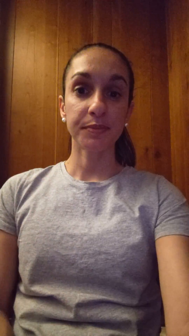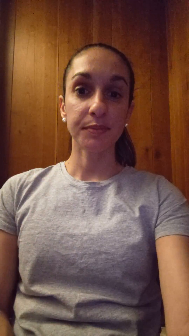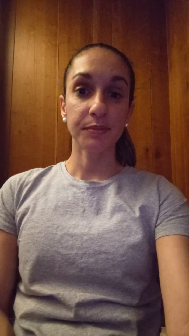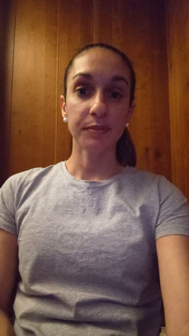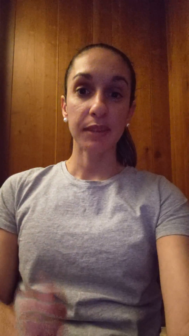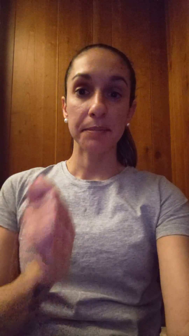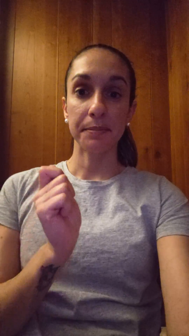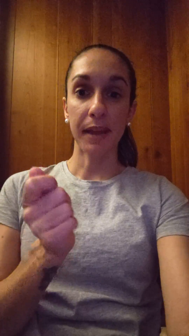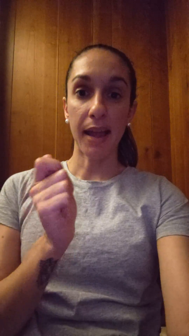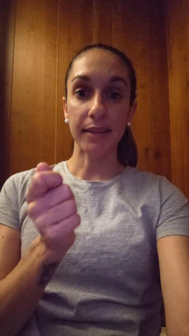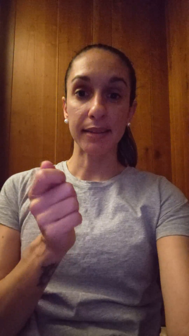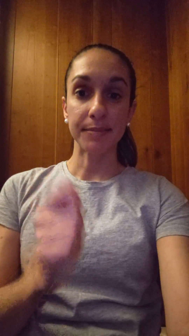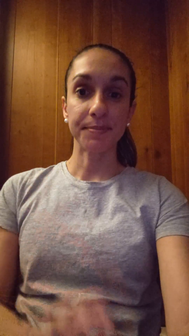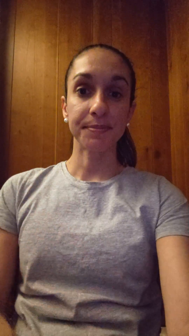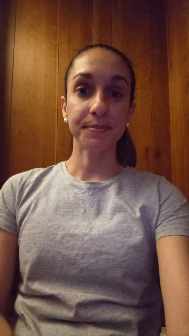bat